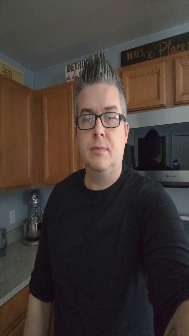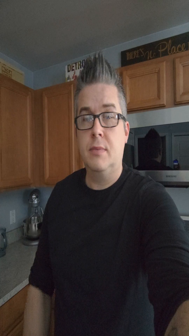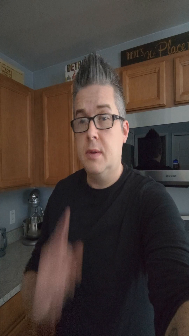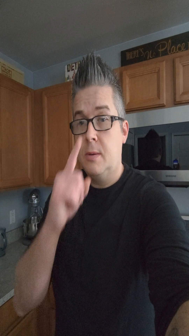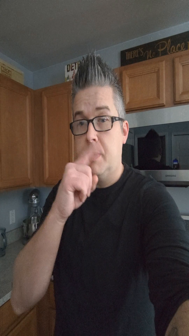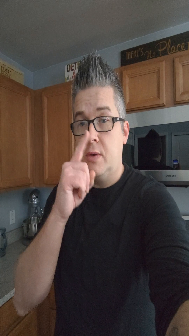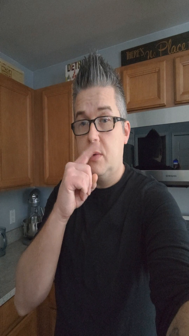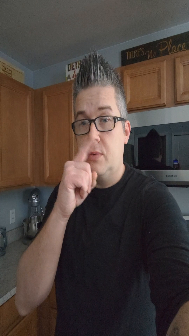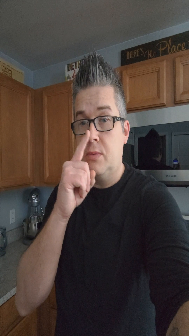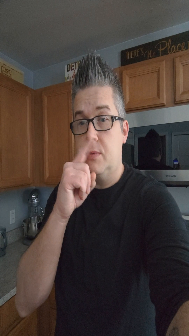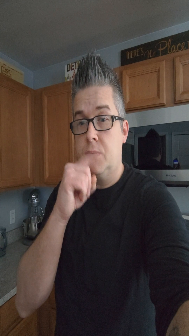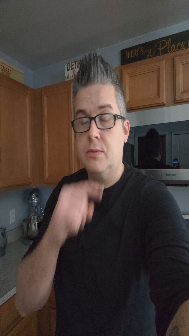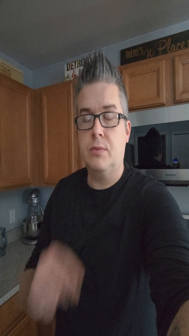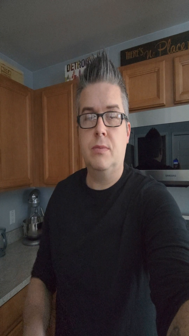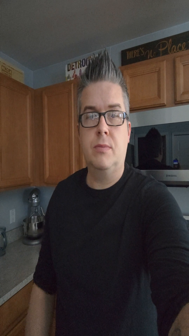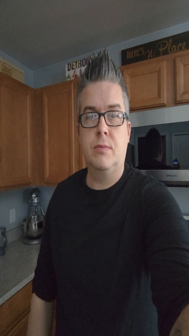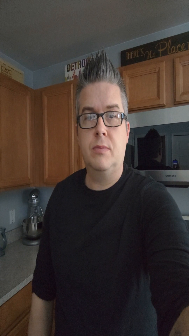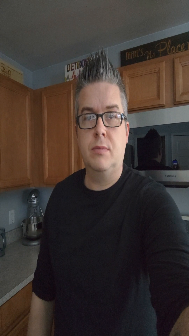mouse